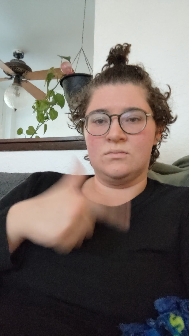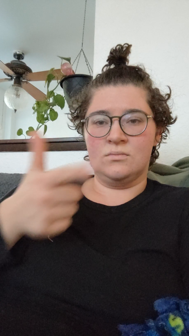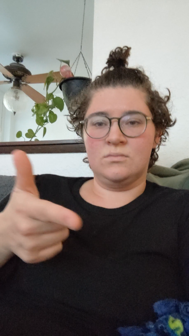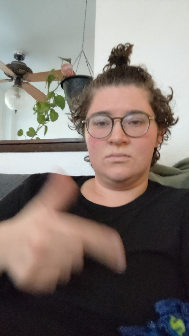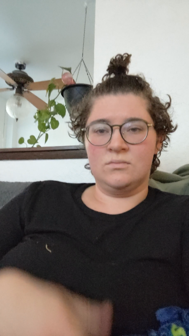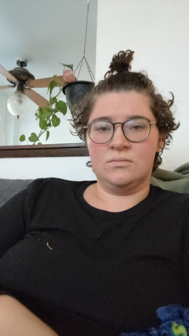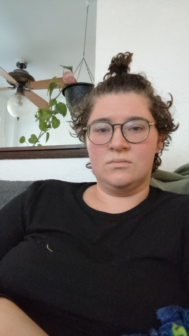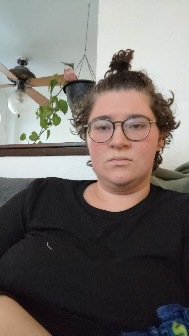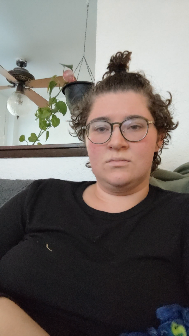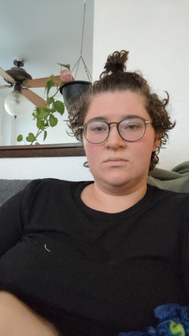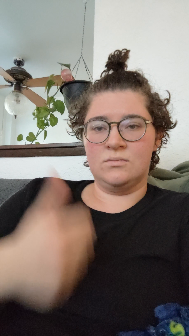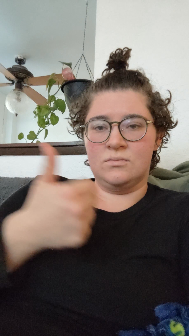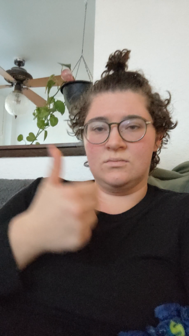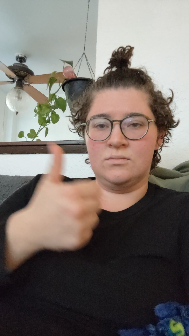game